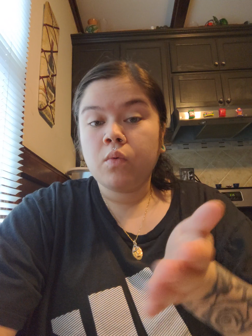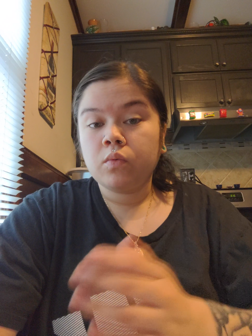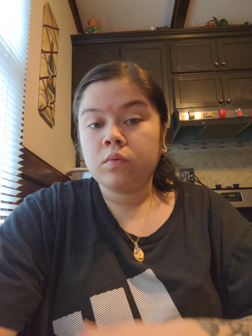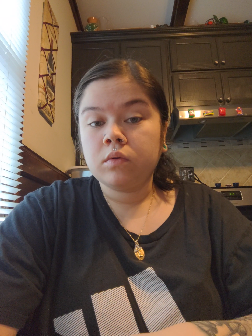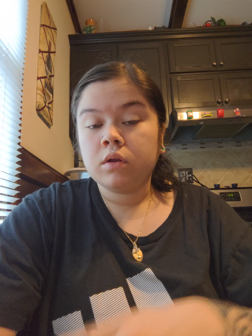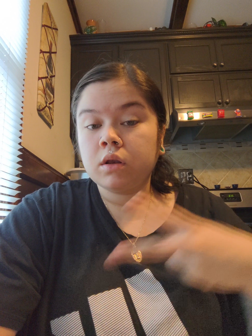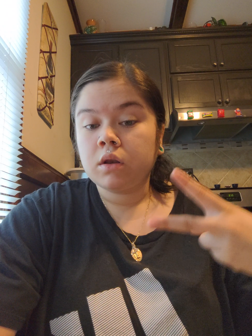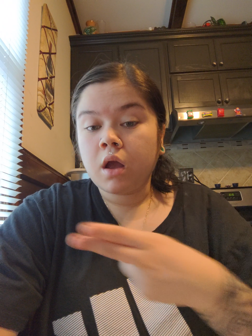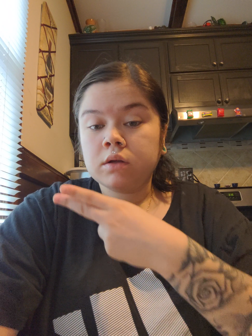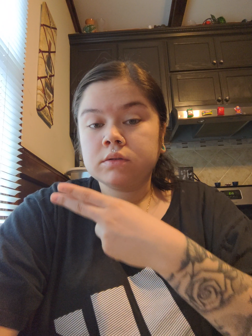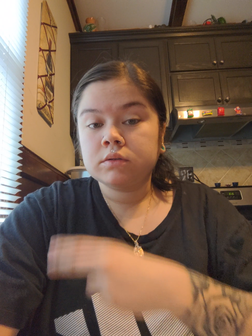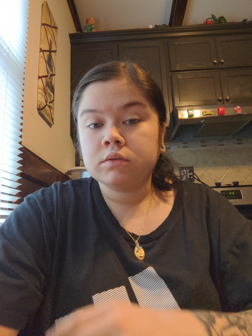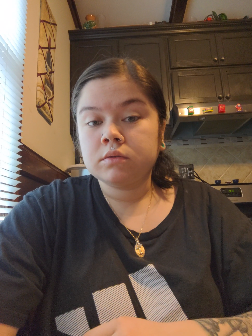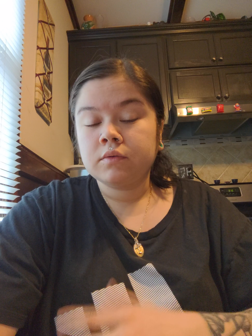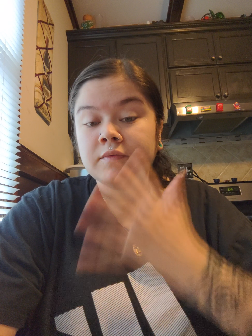cut